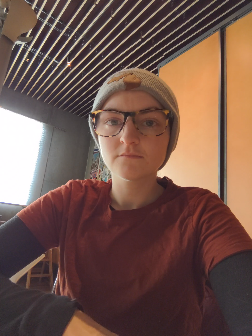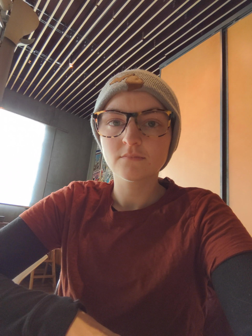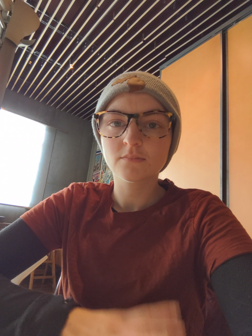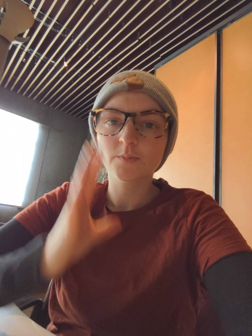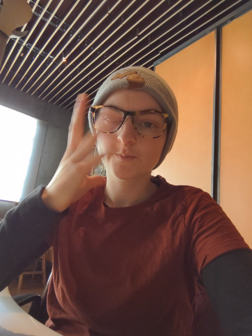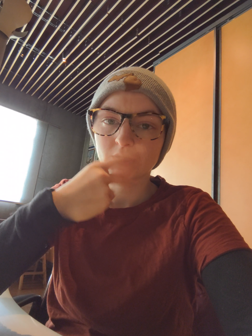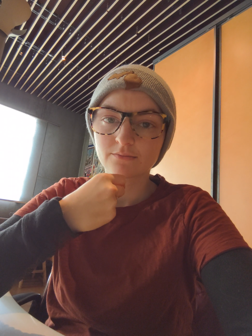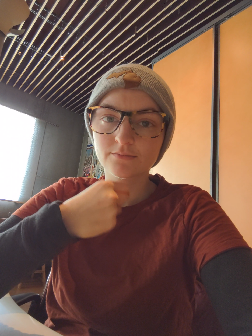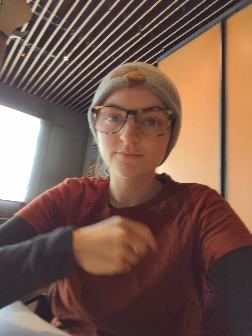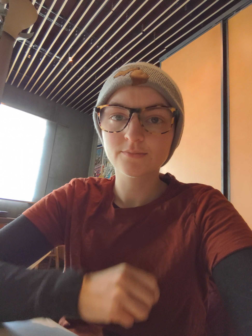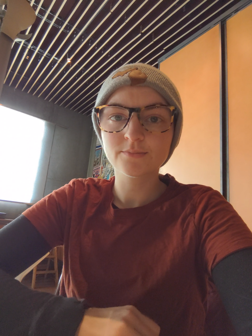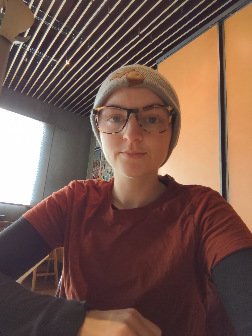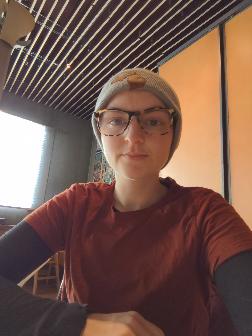pretty